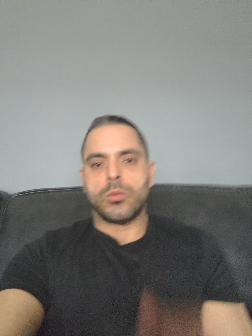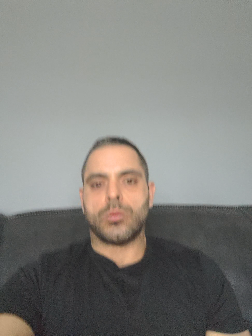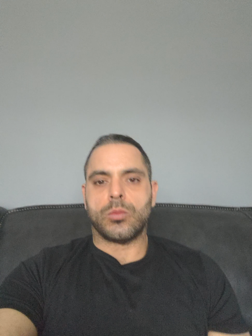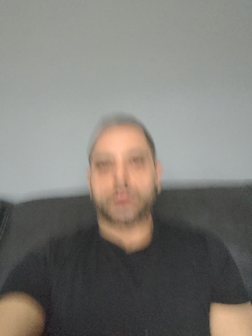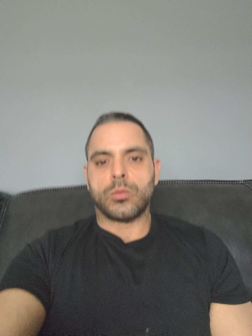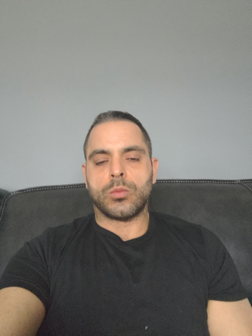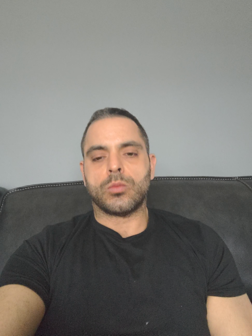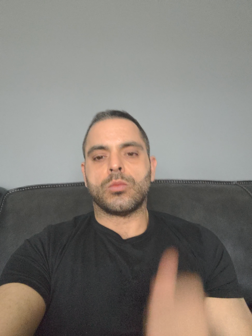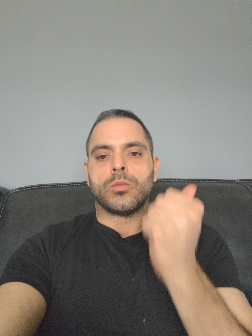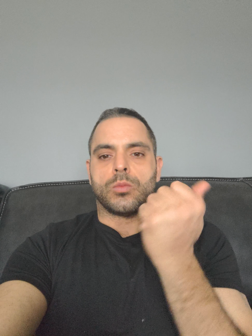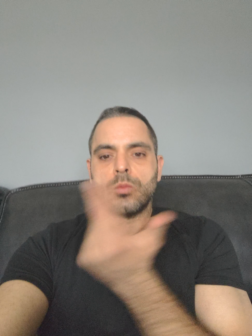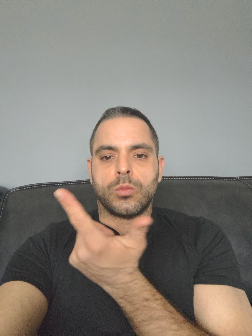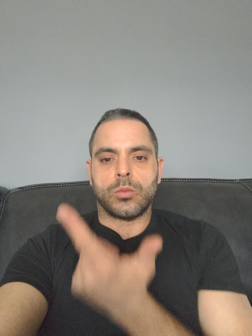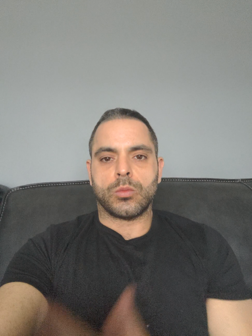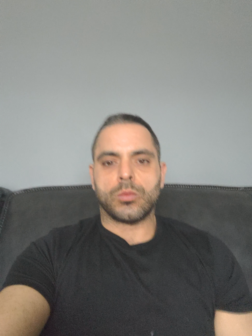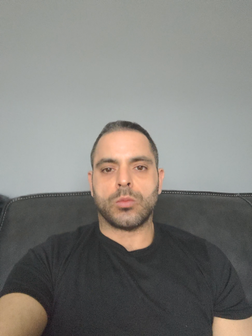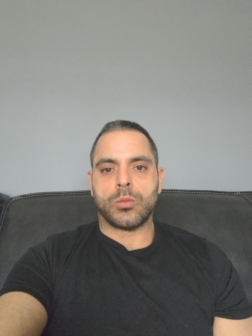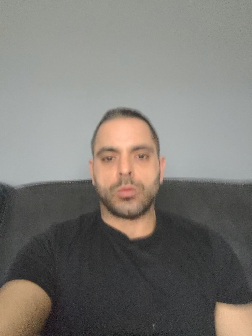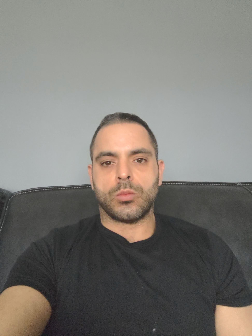all